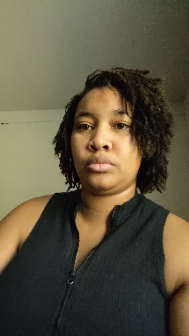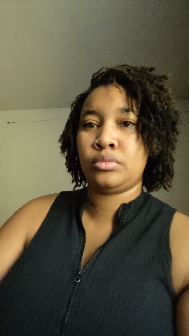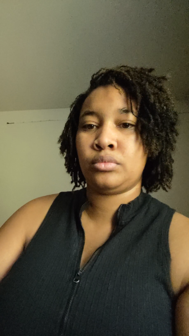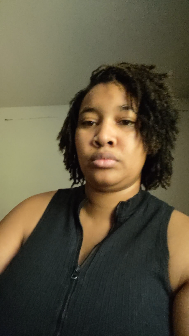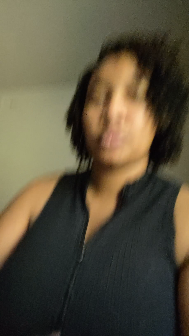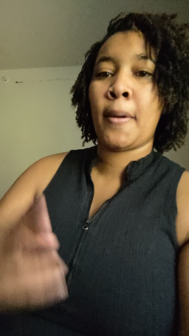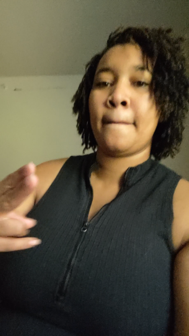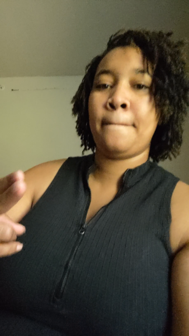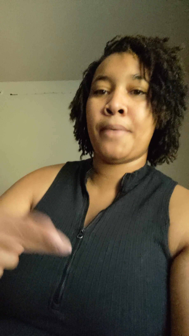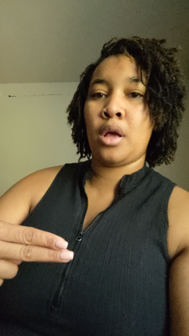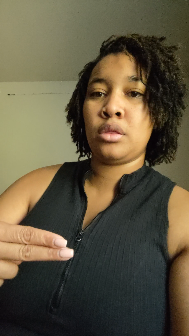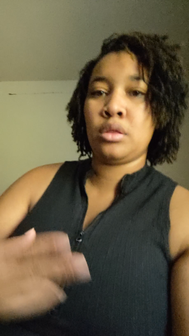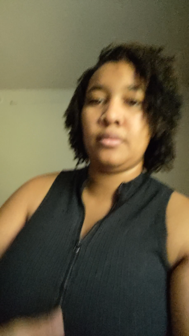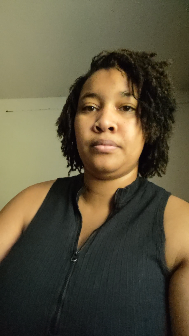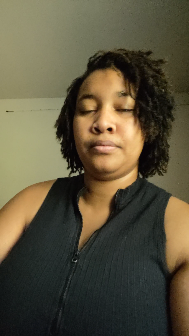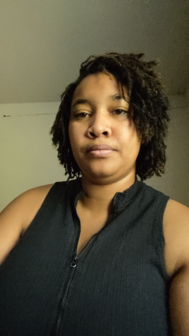belt